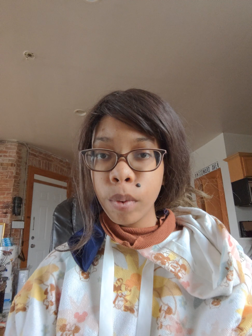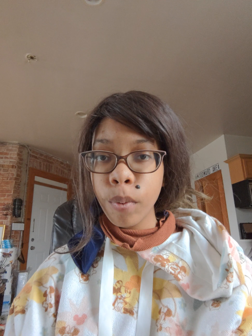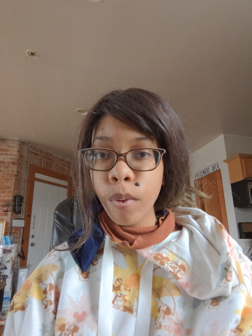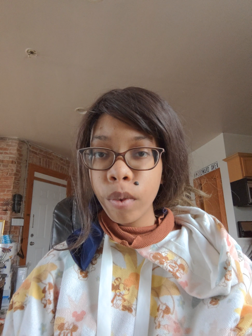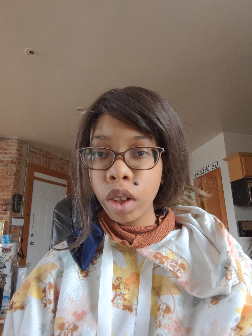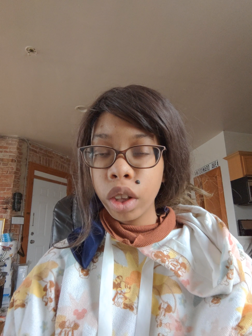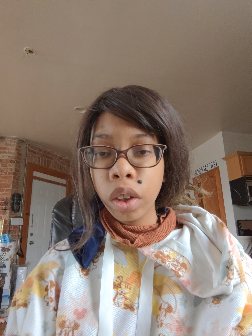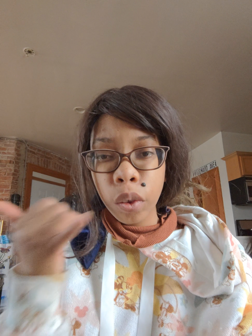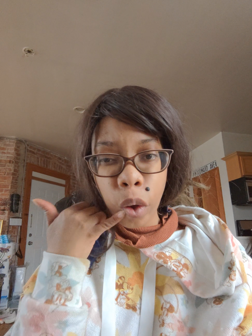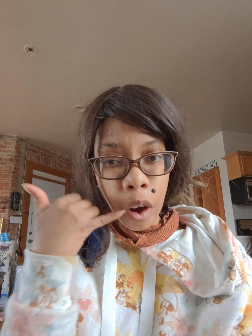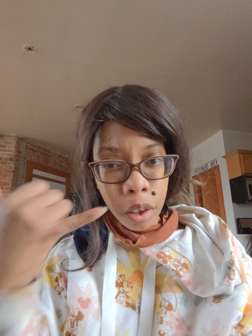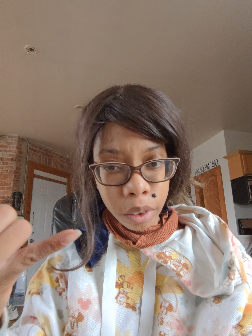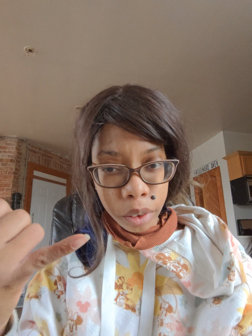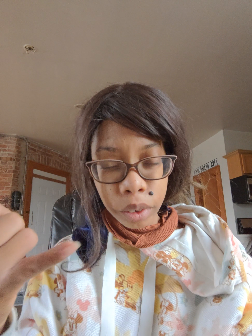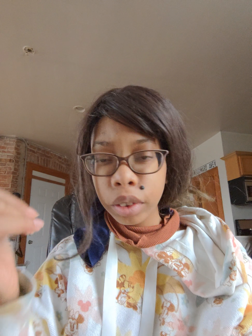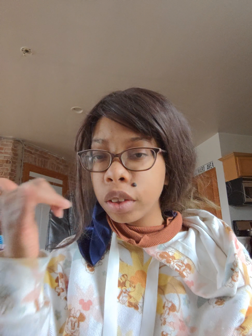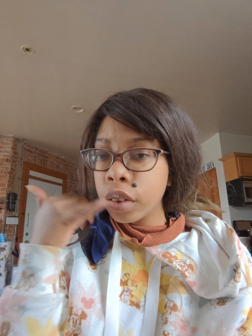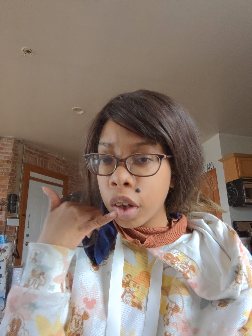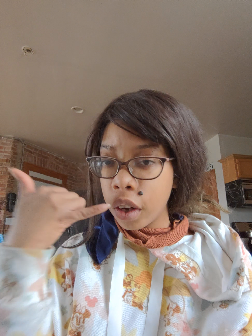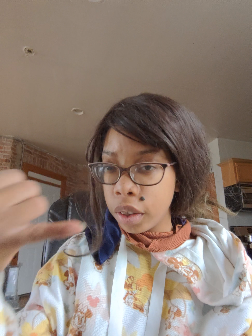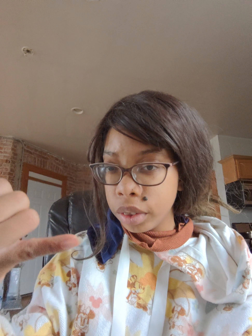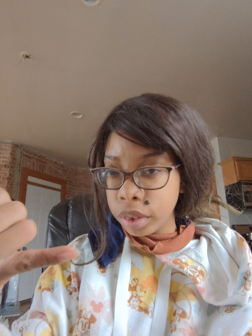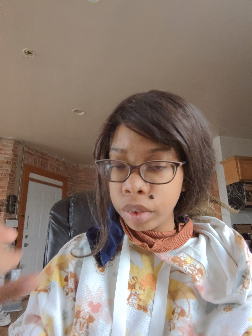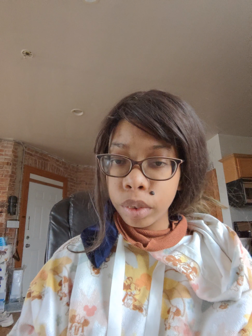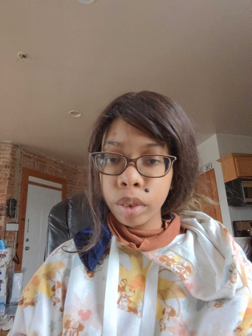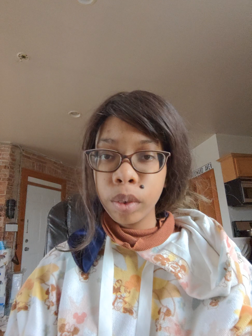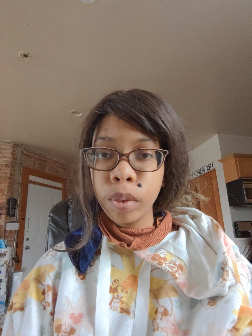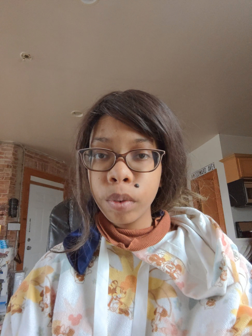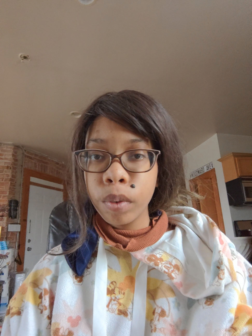call on the phone